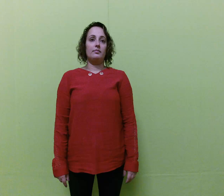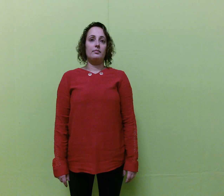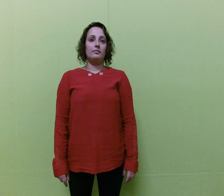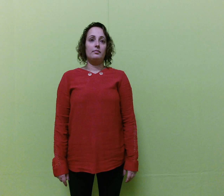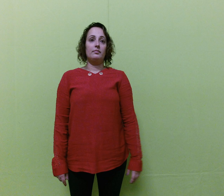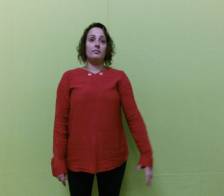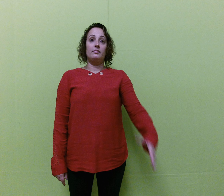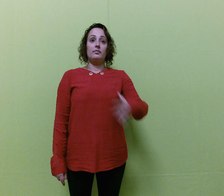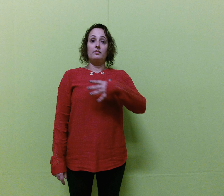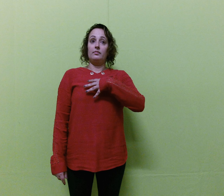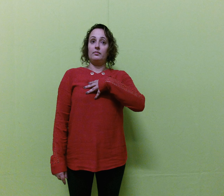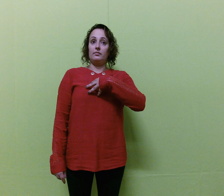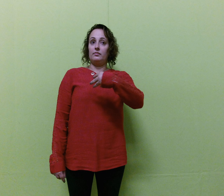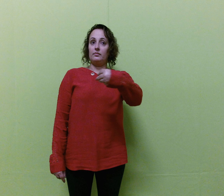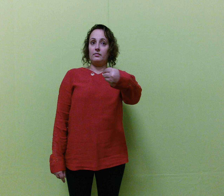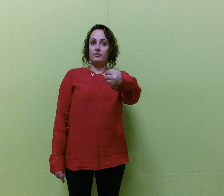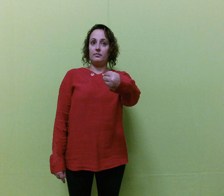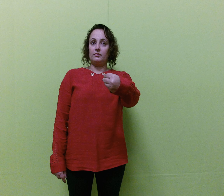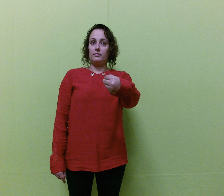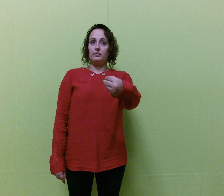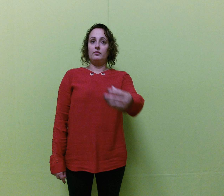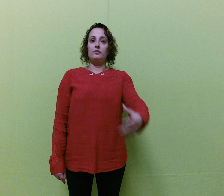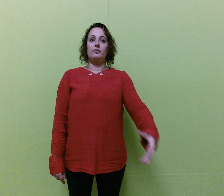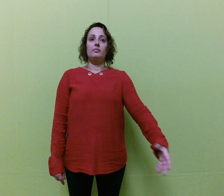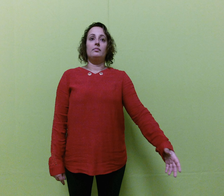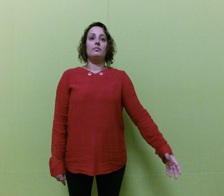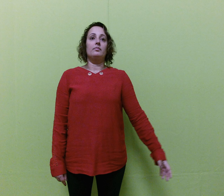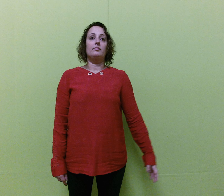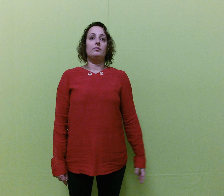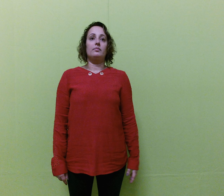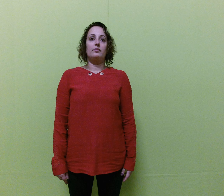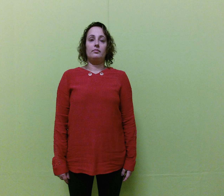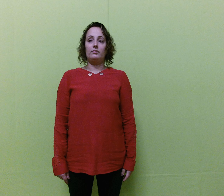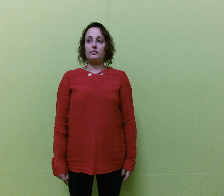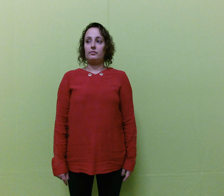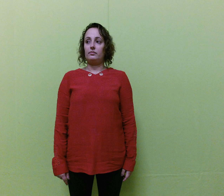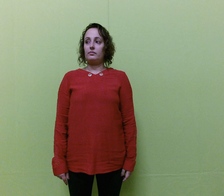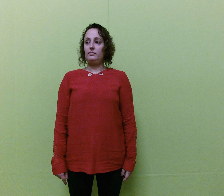filho